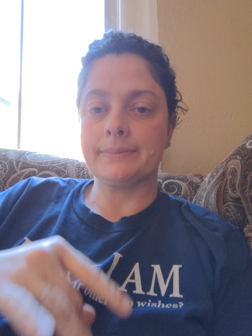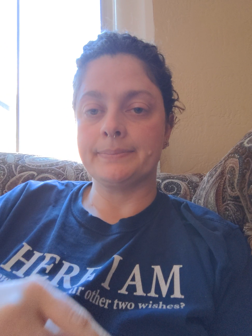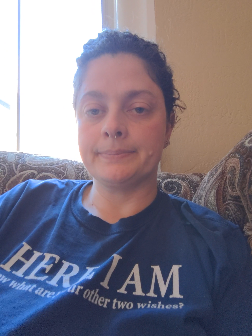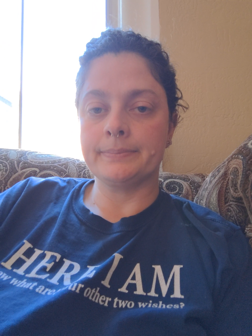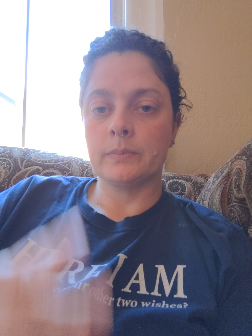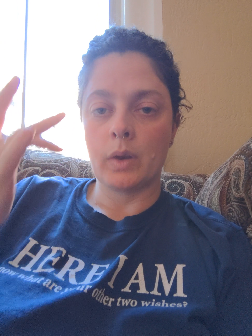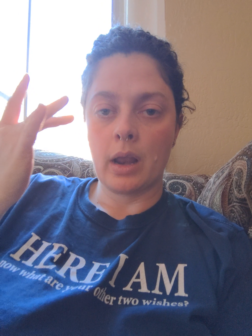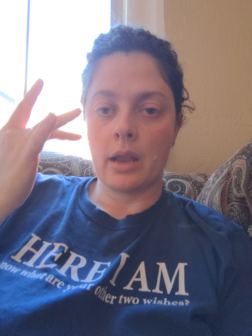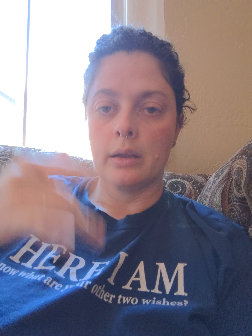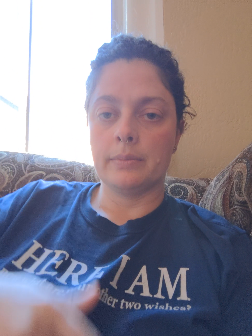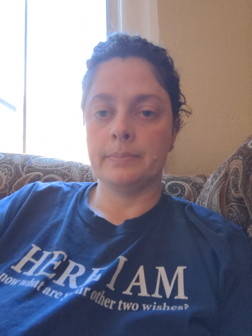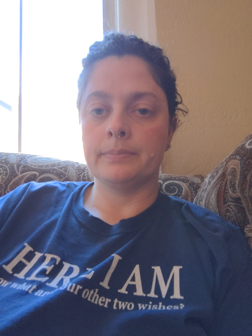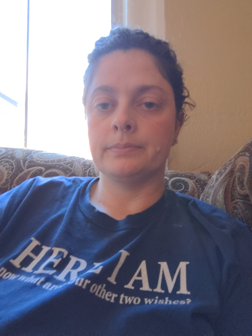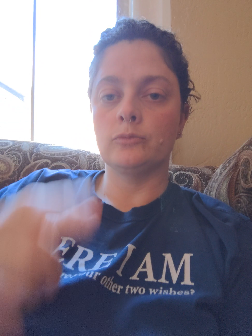why